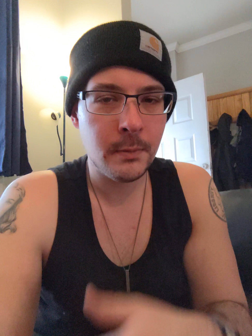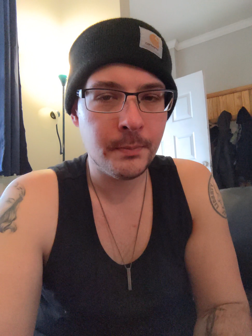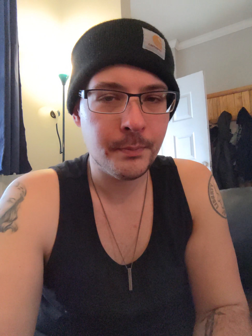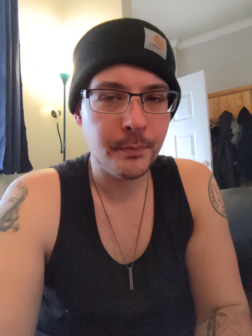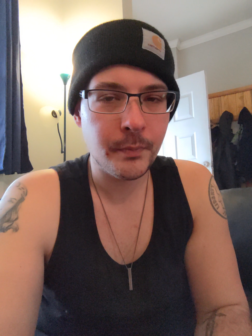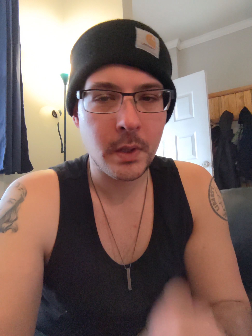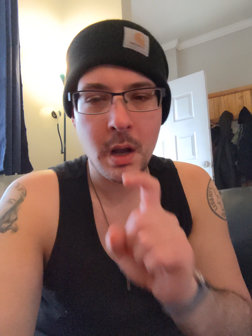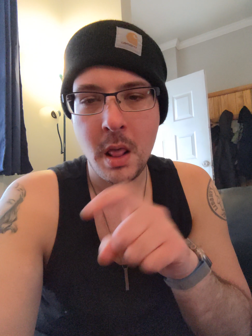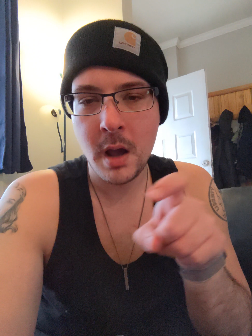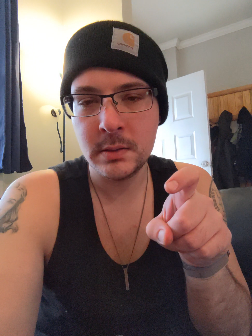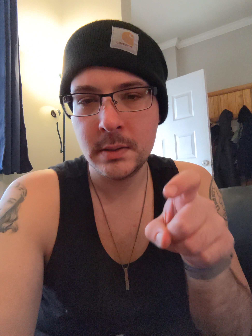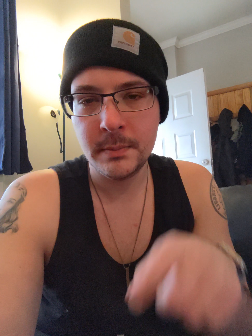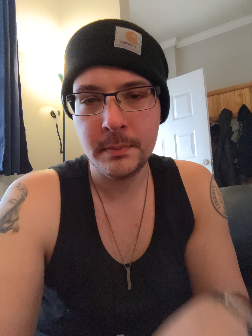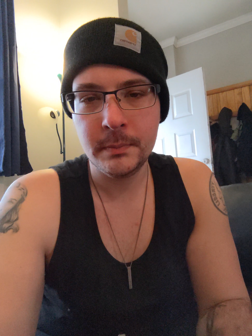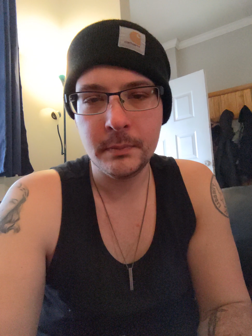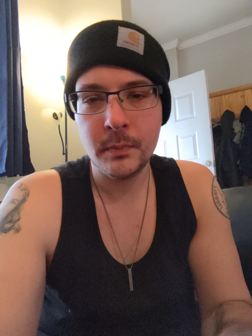closet